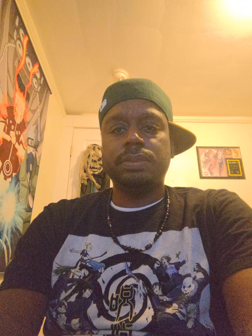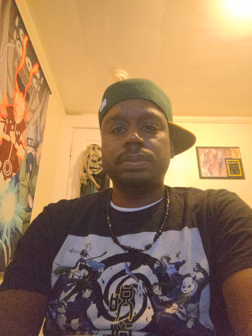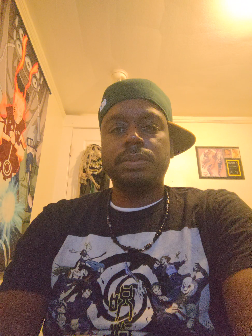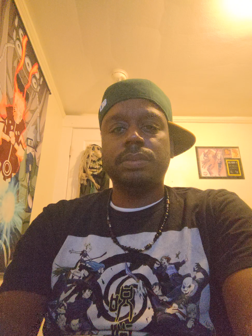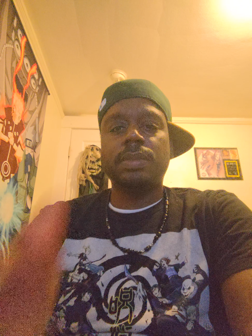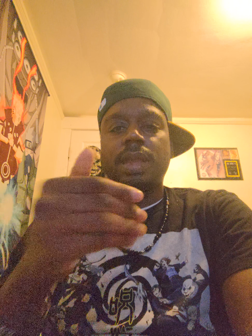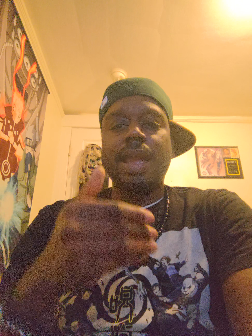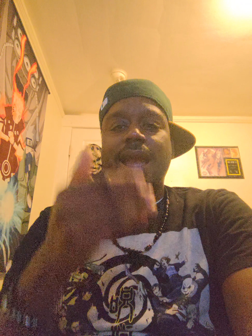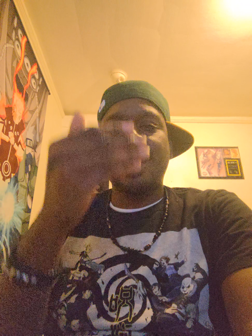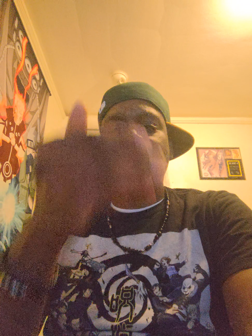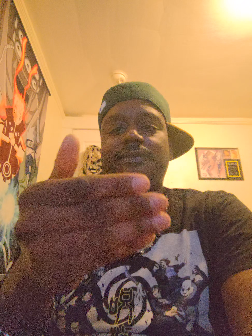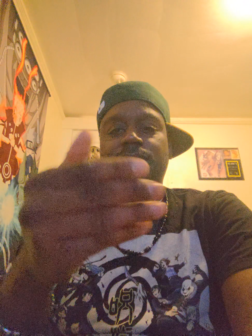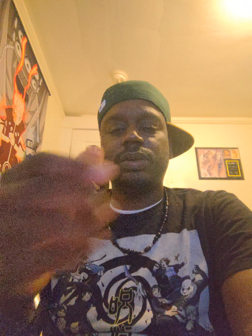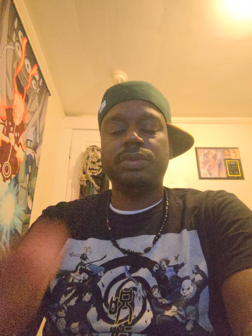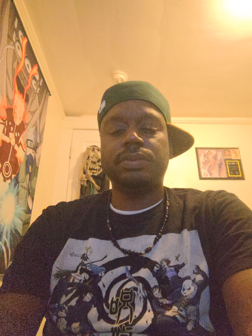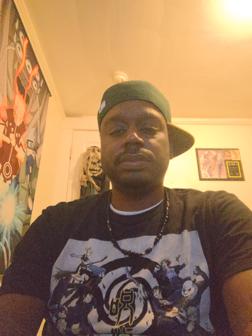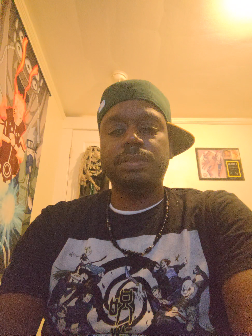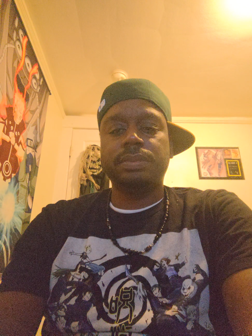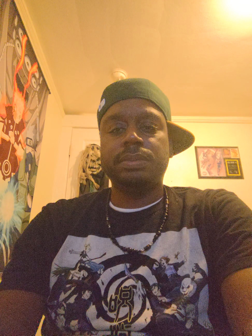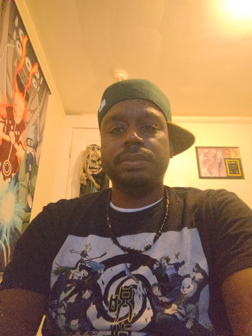after